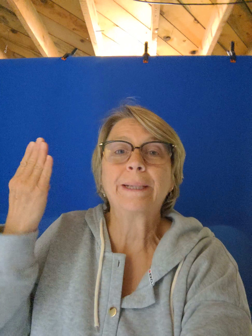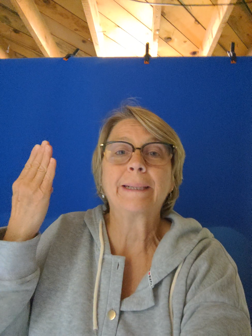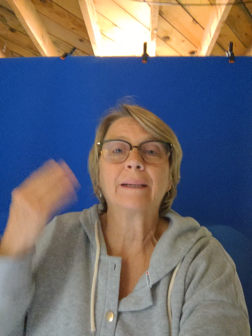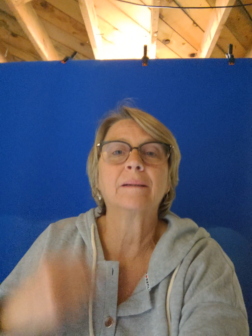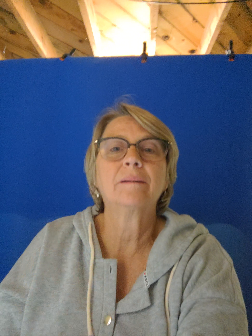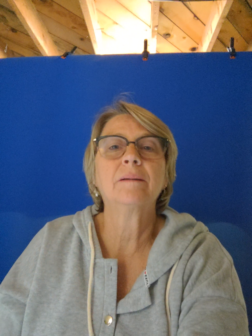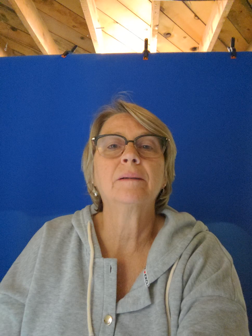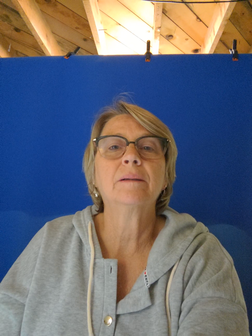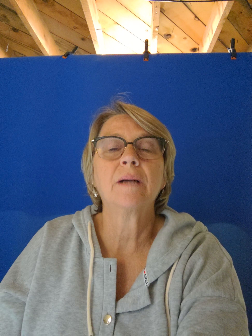open